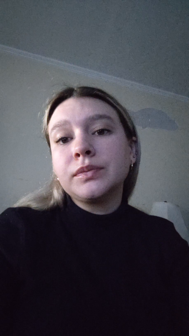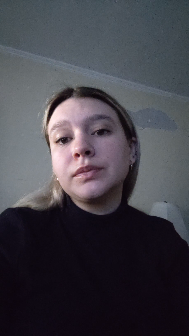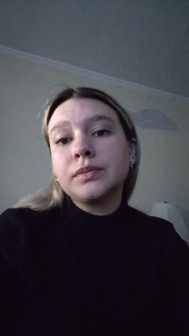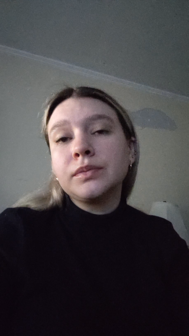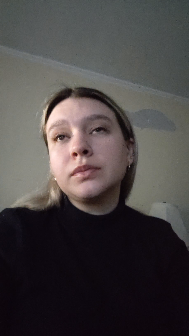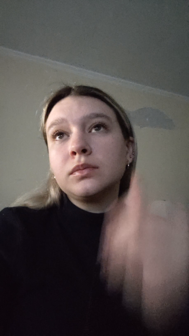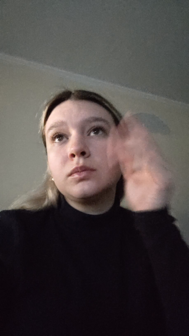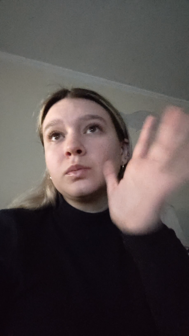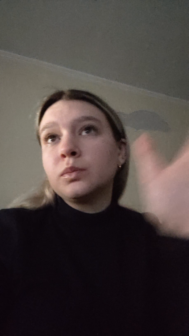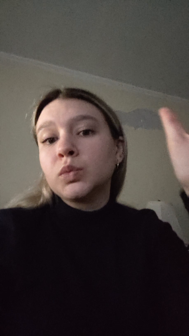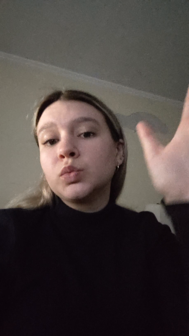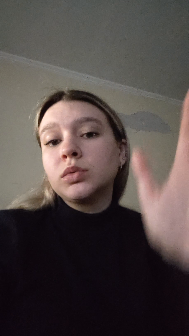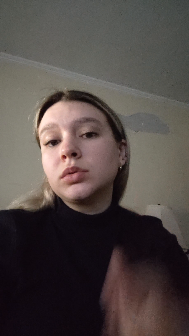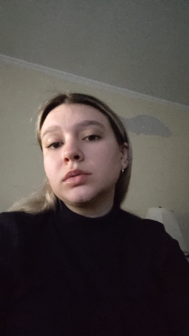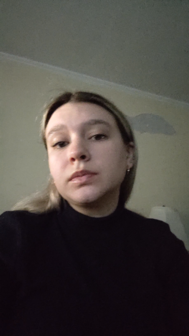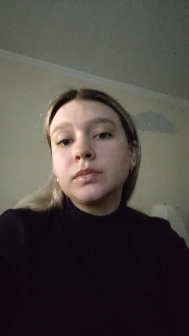moose